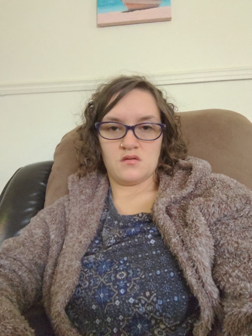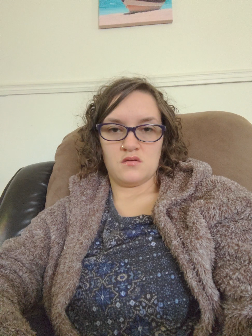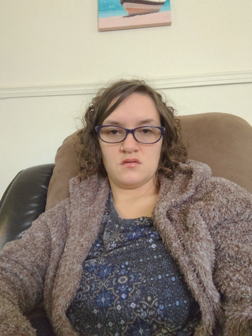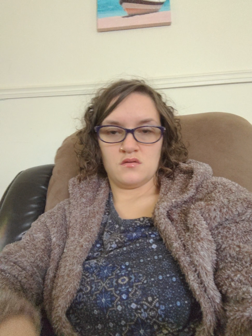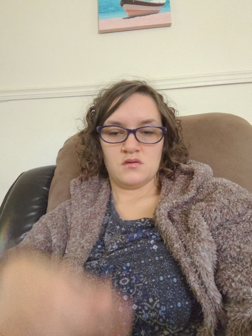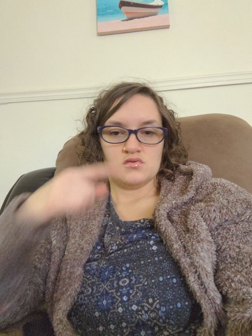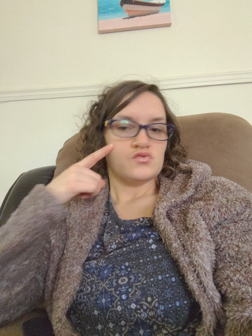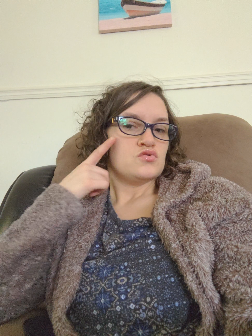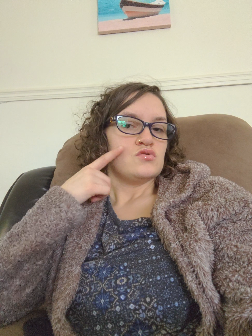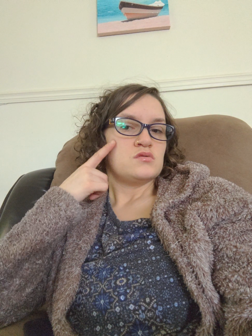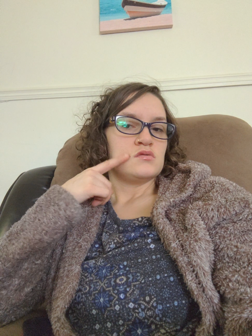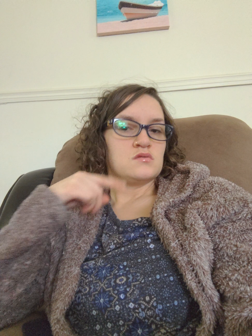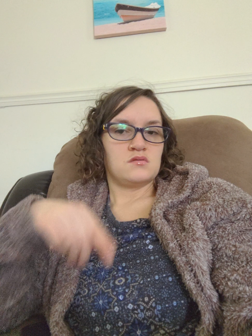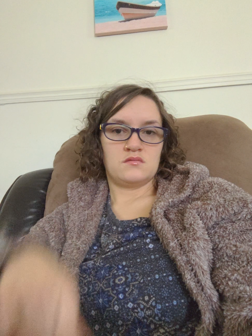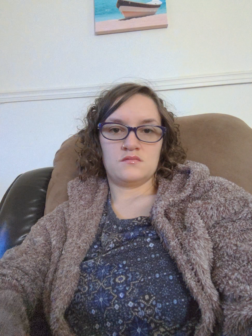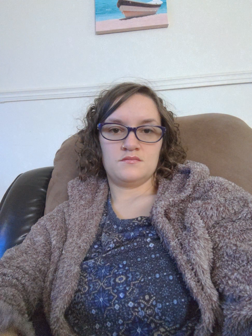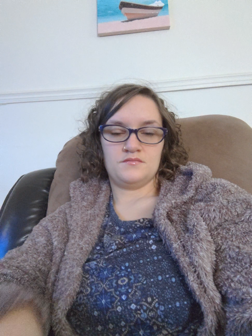cheek